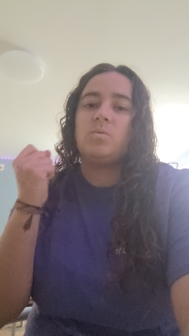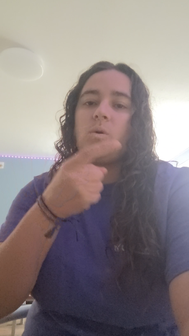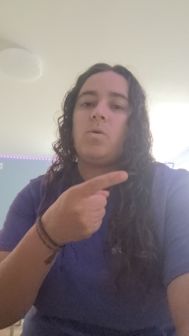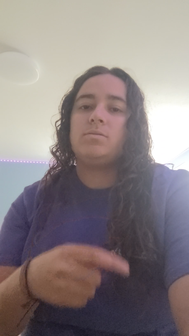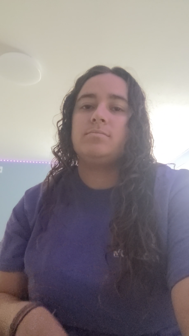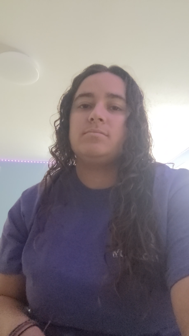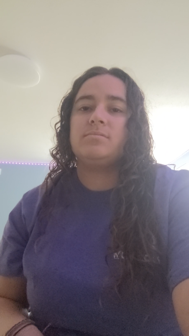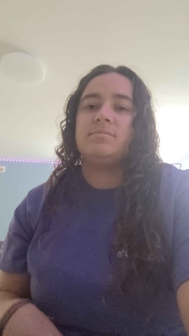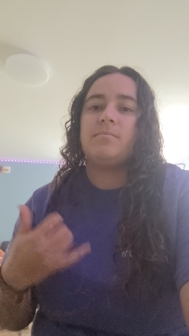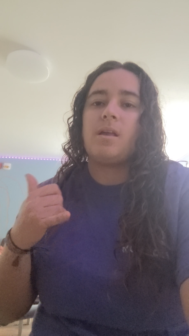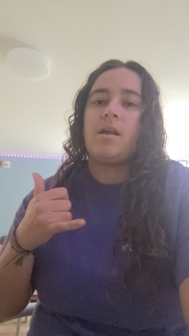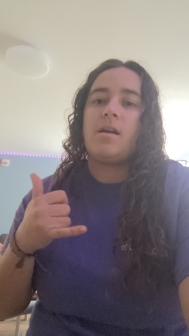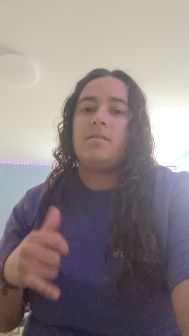play